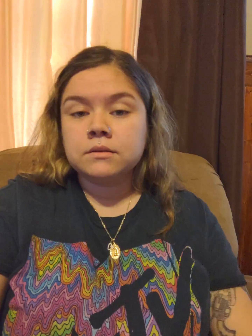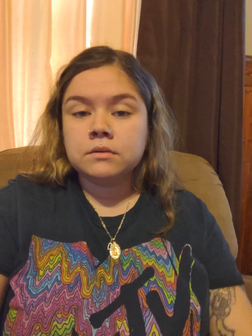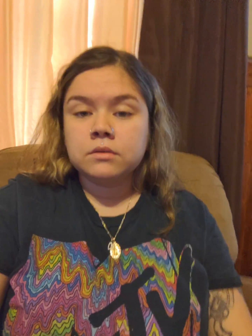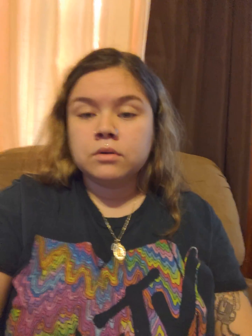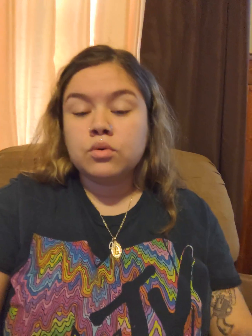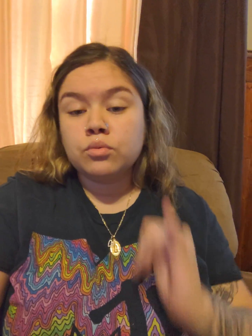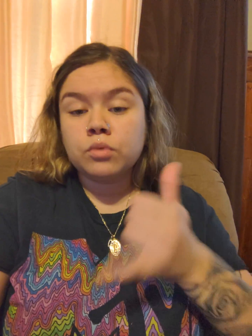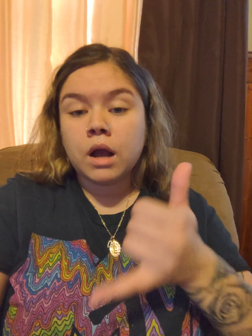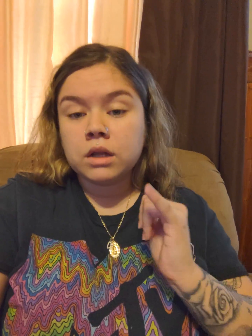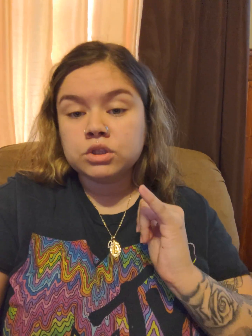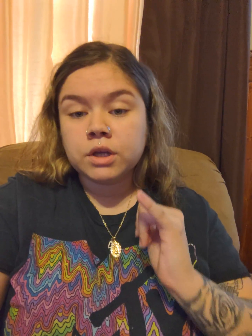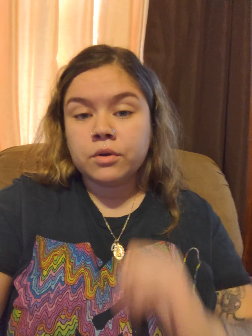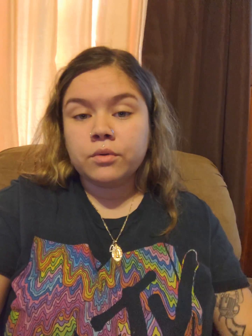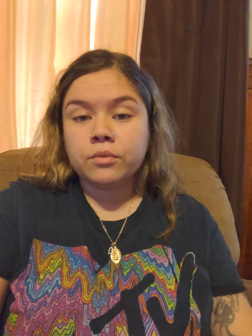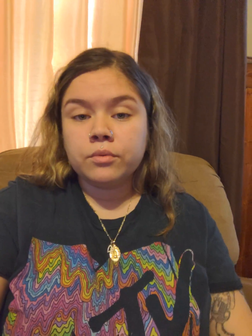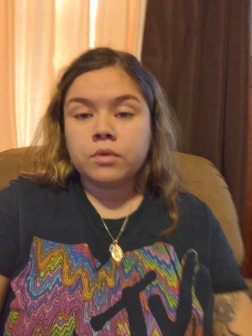rocking chair